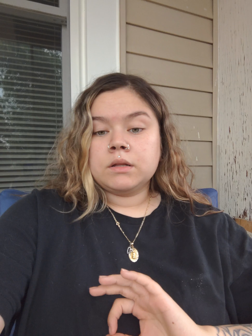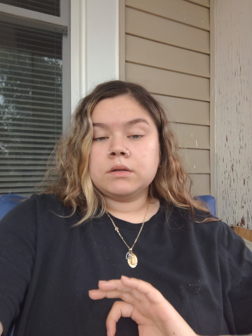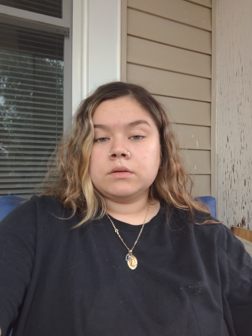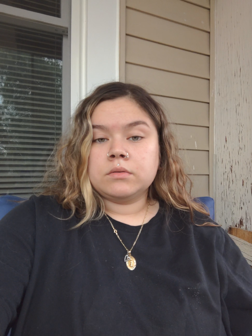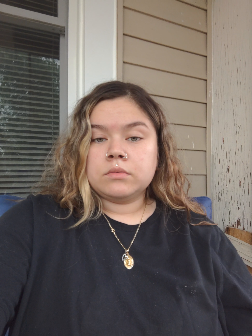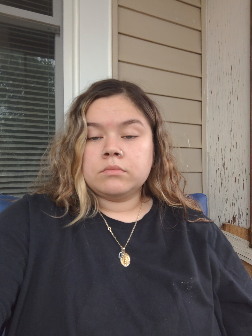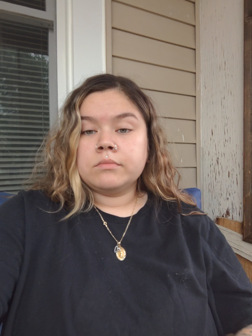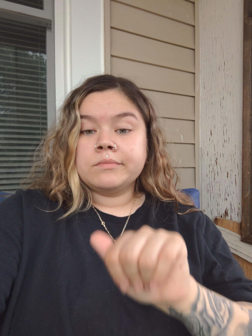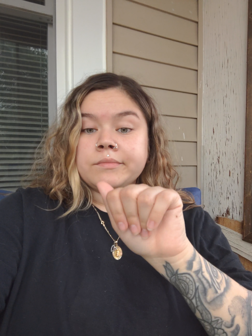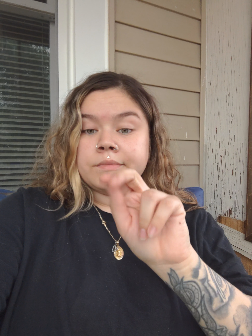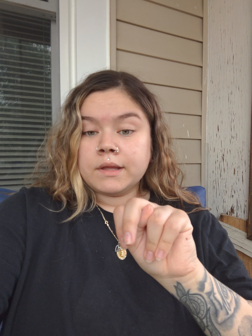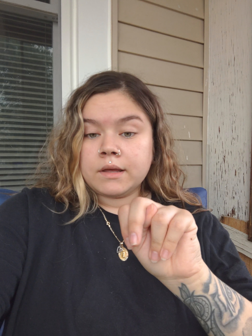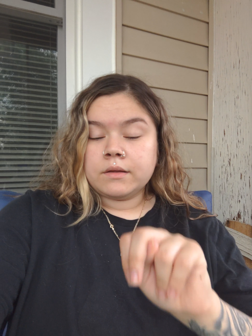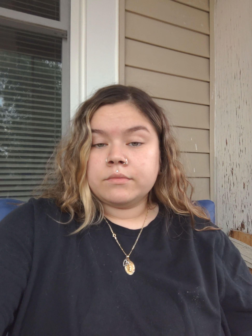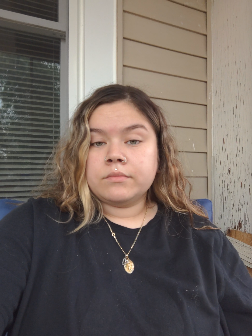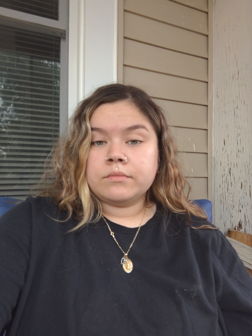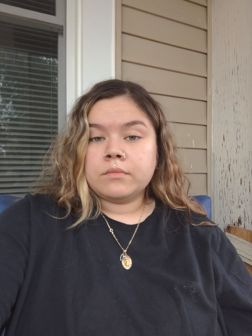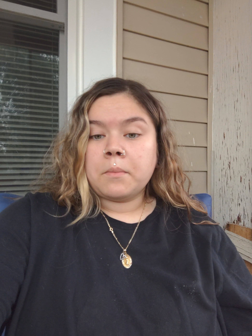an